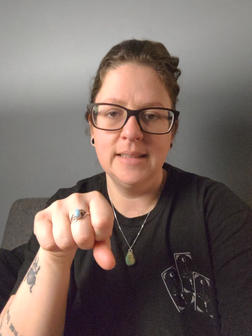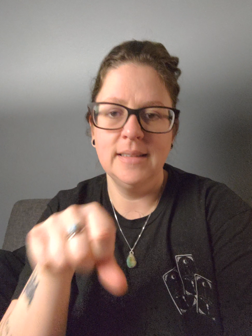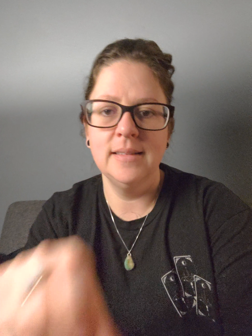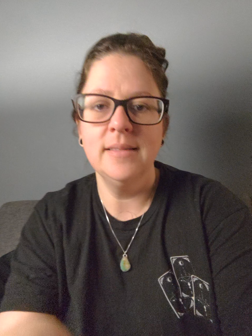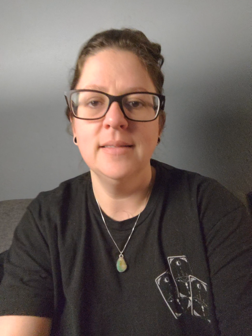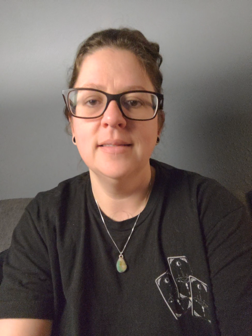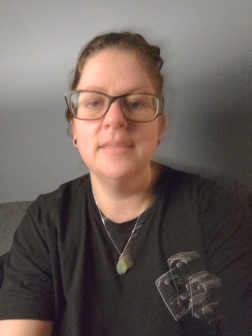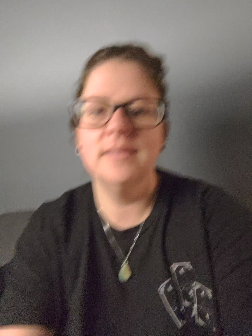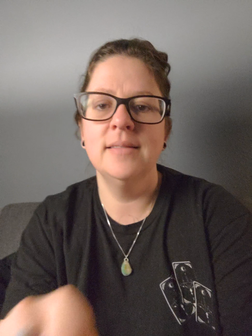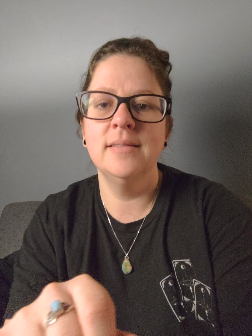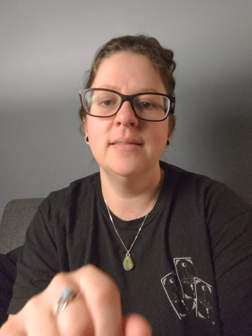yes